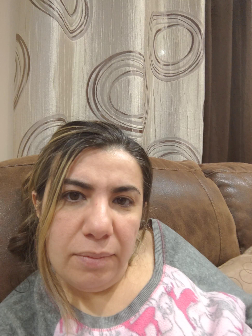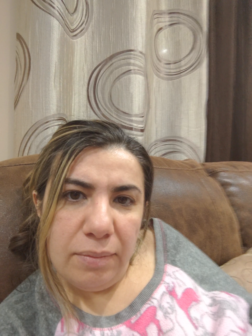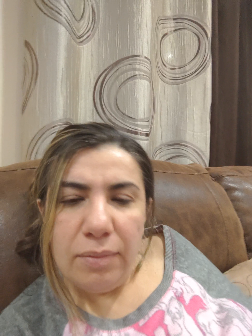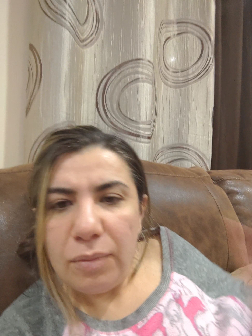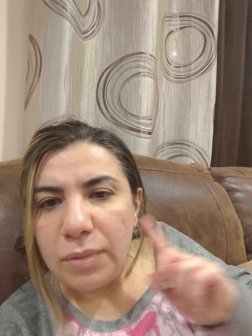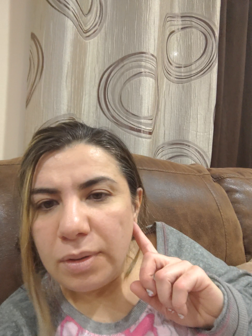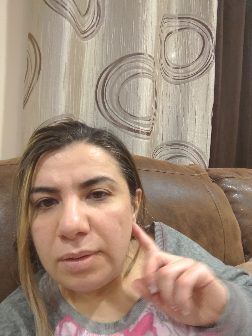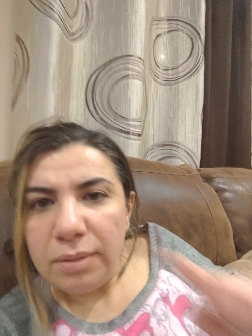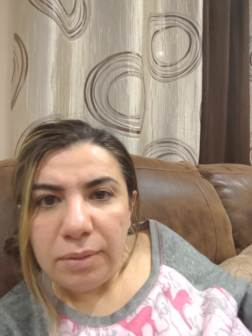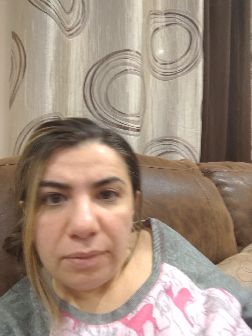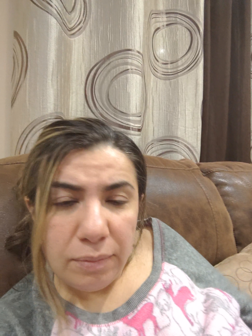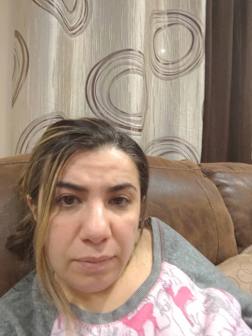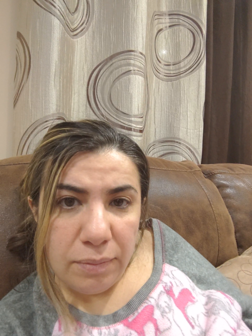hear